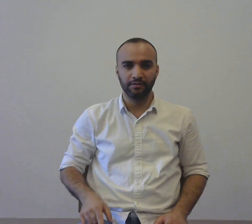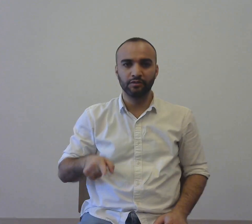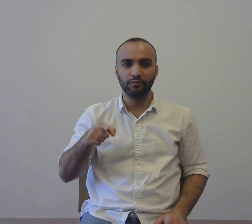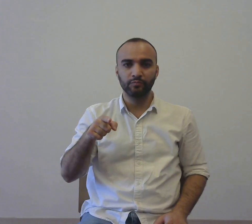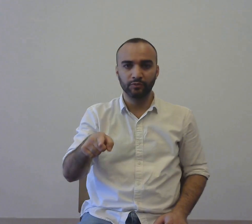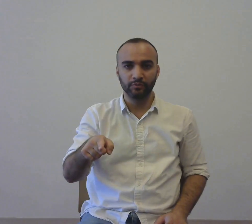bu